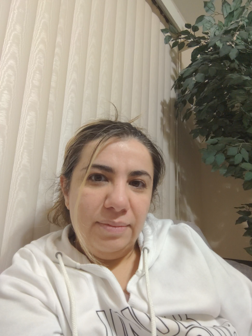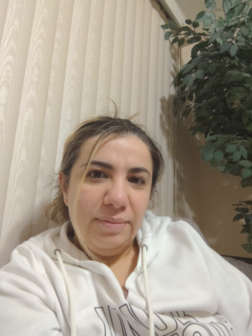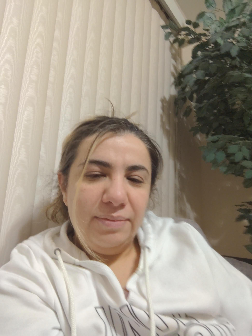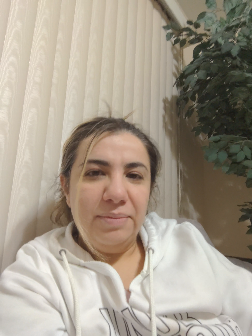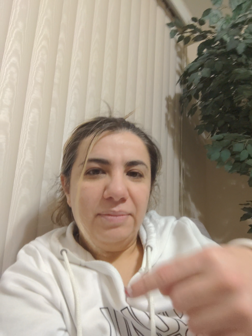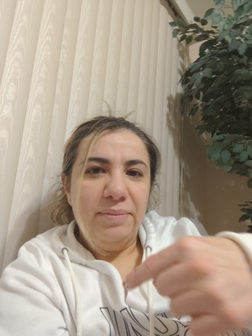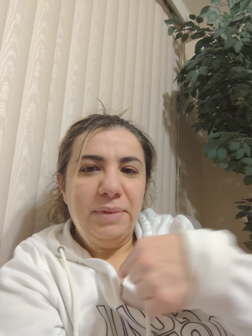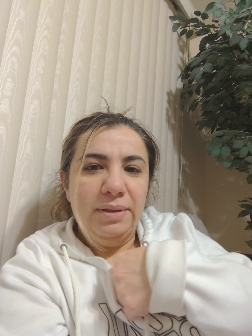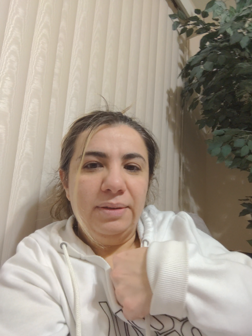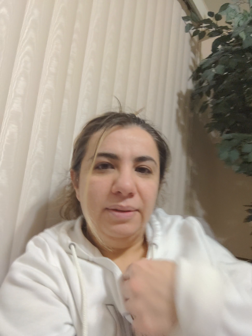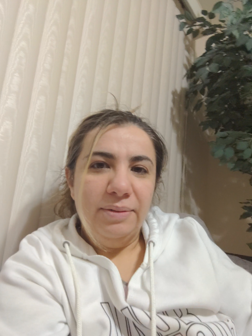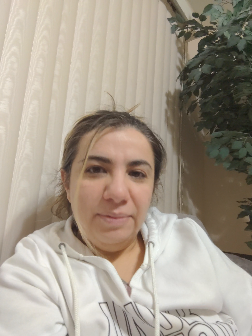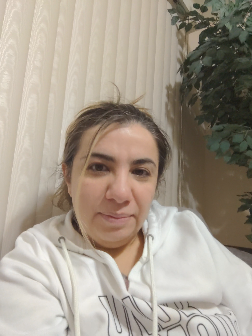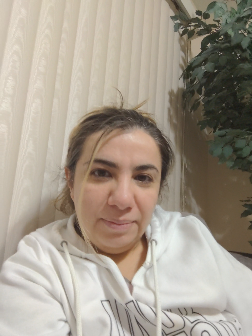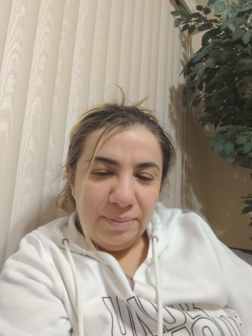my